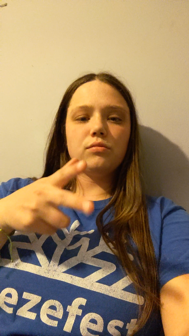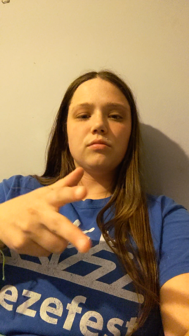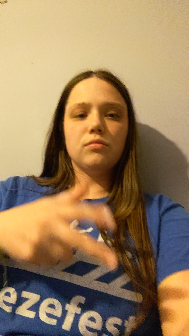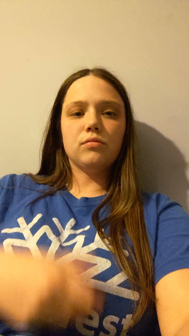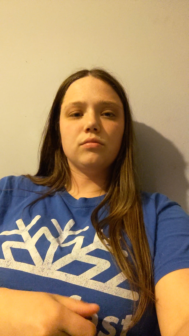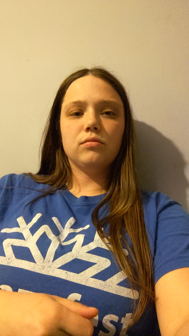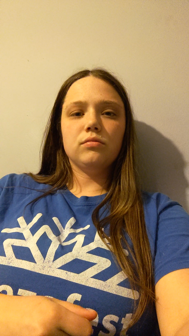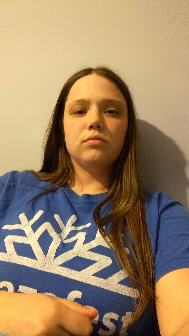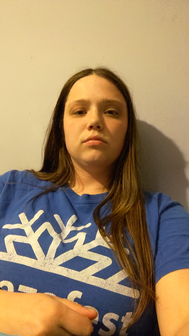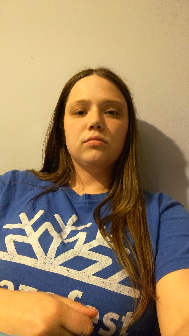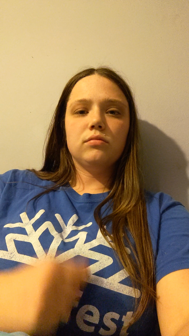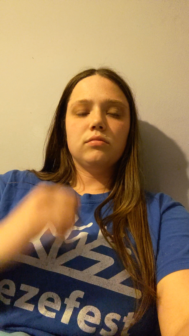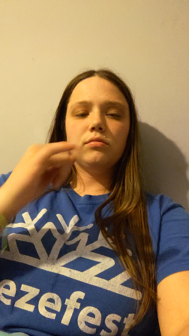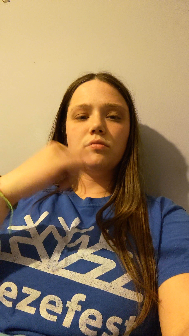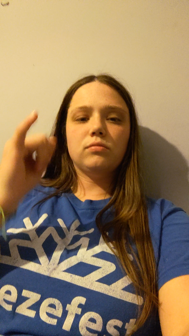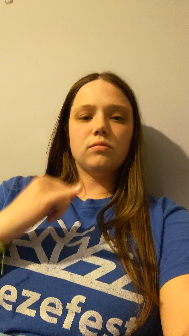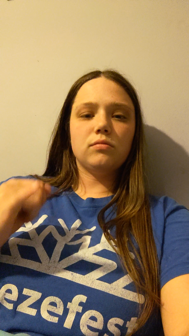draw